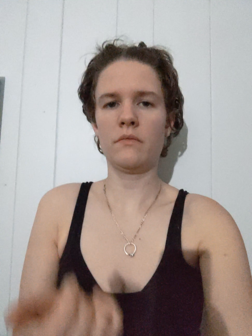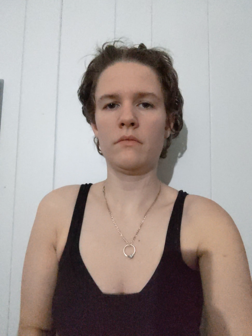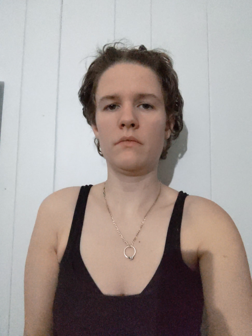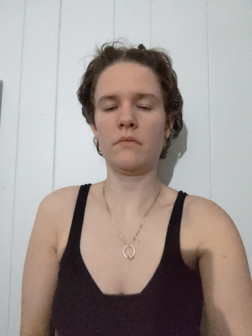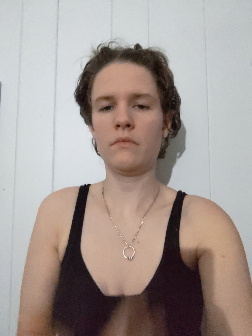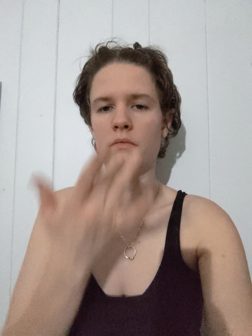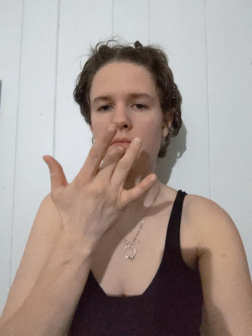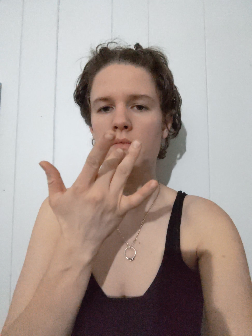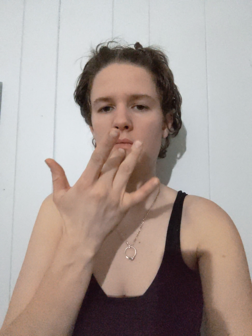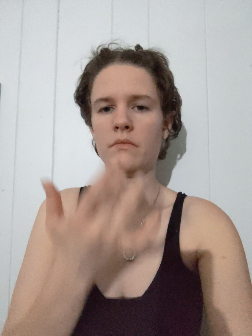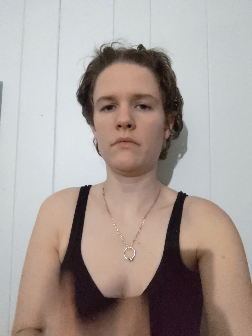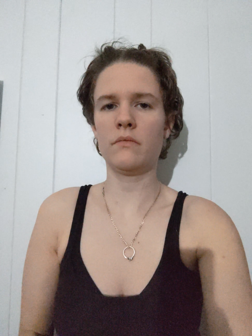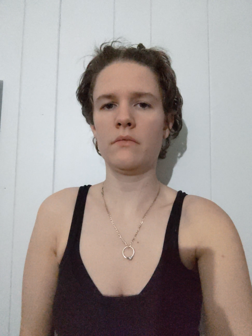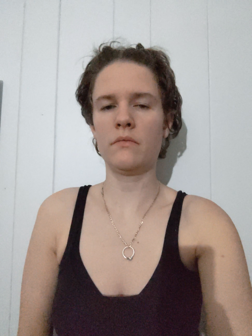taste